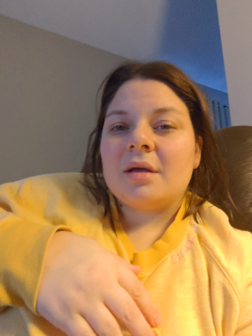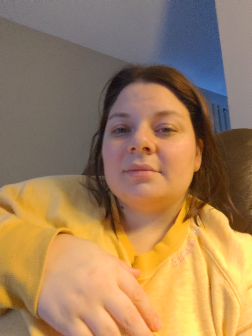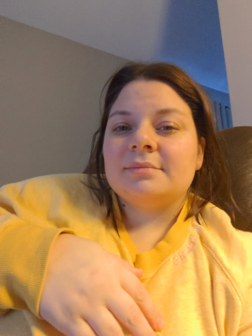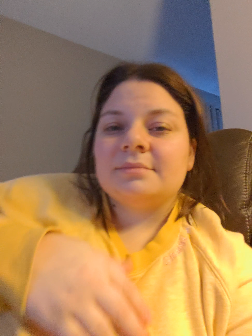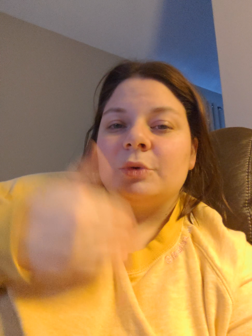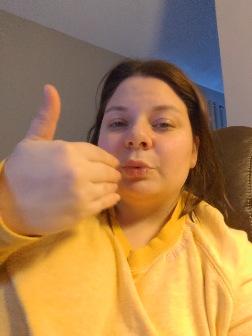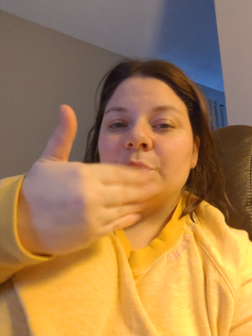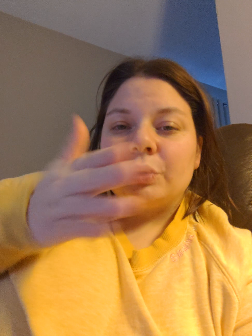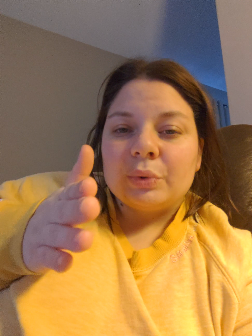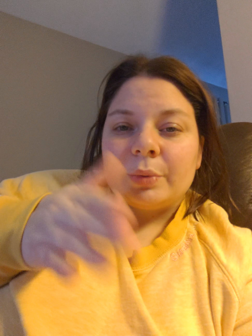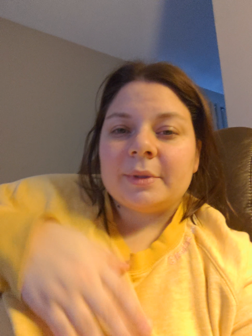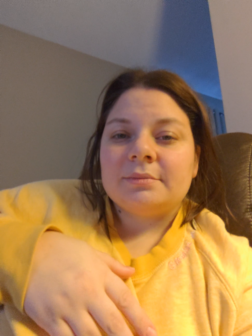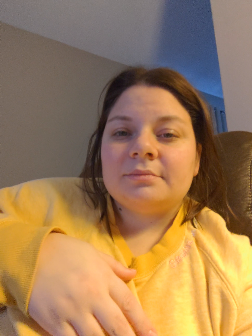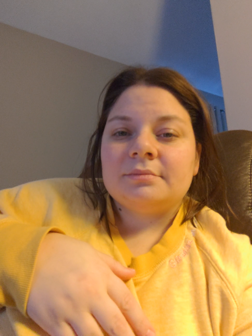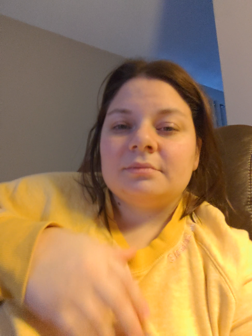room